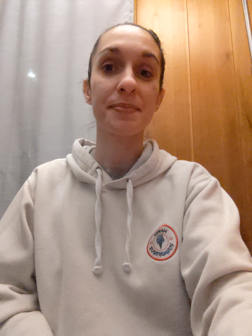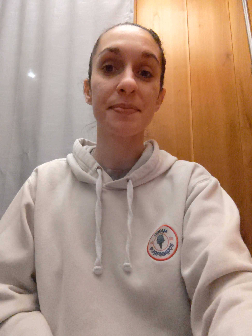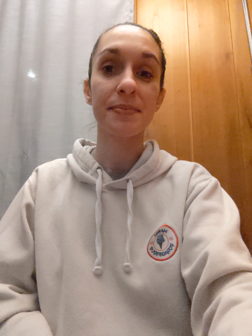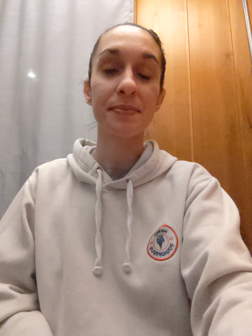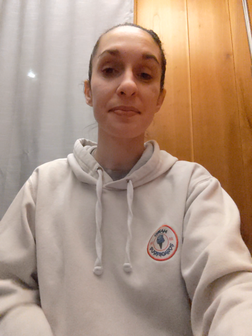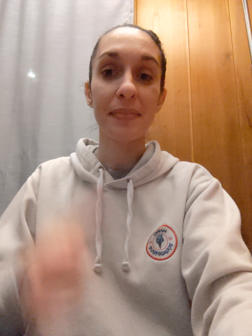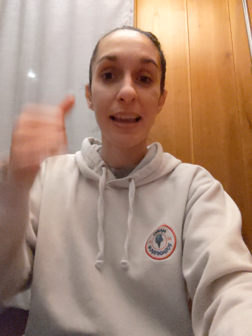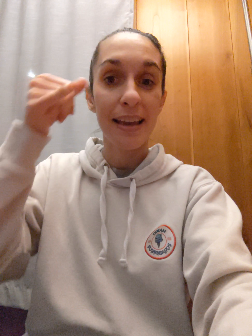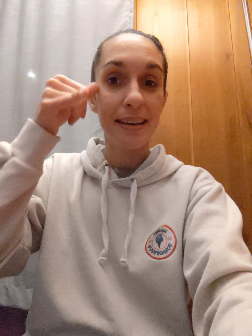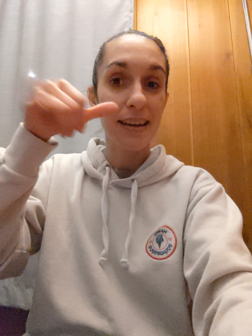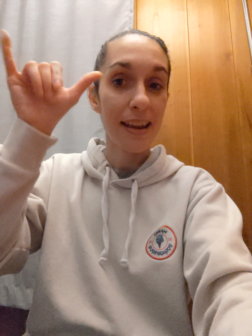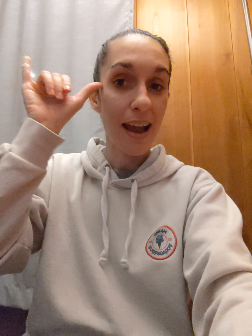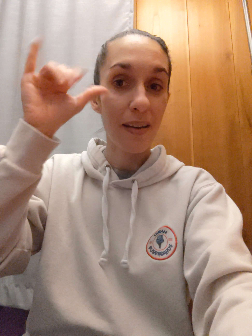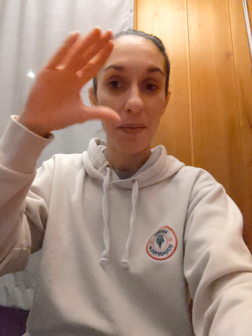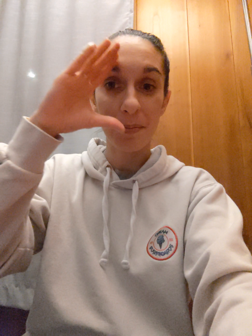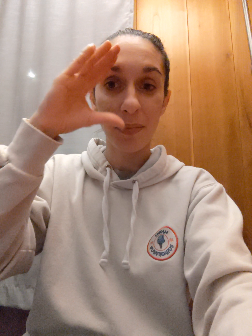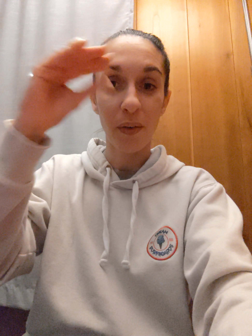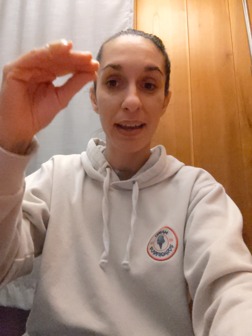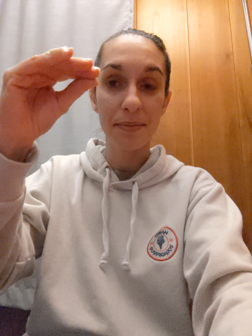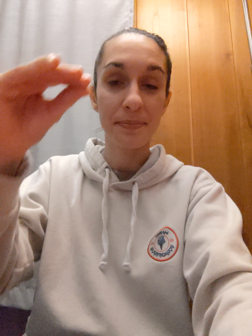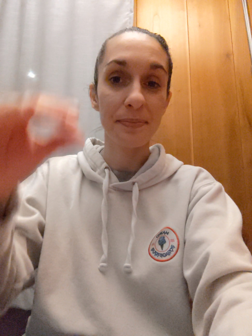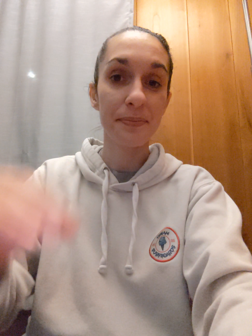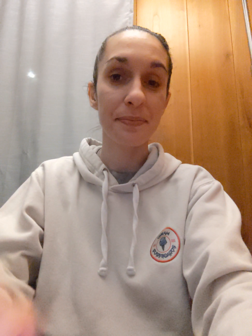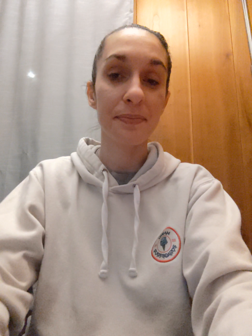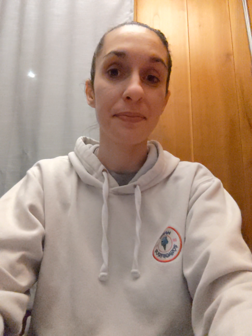cowboy